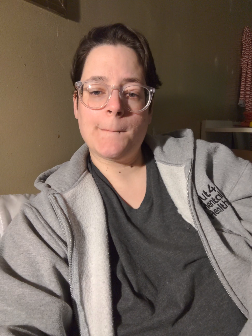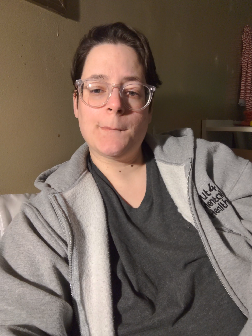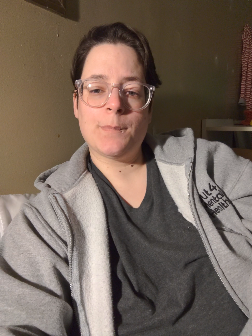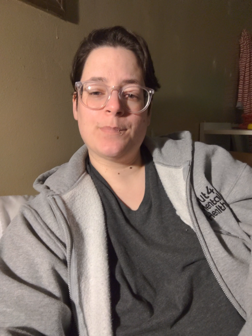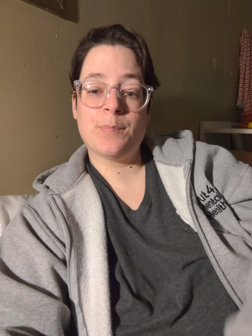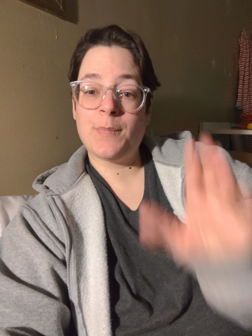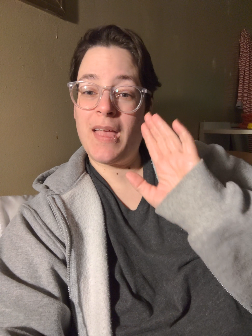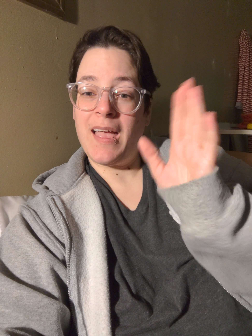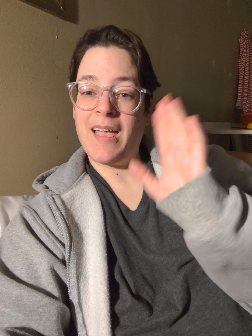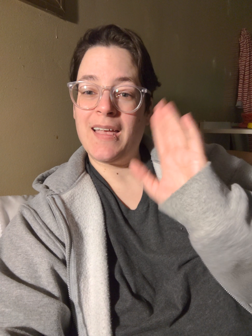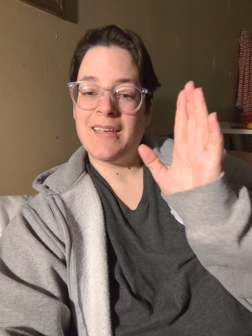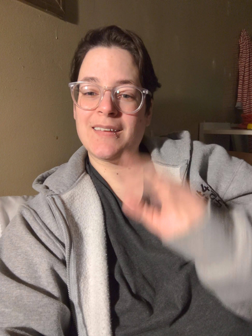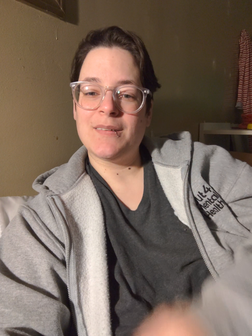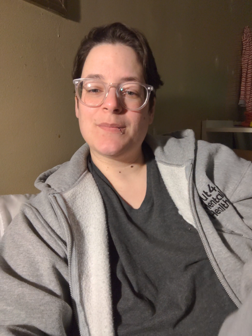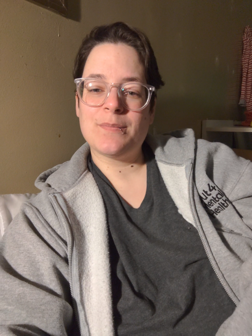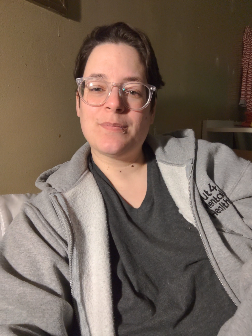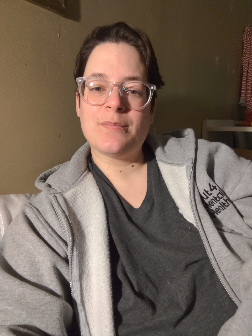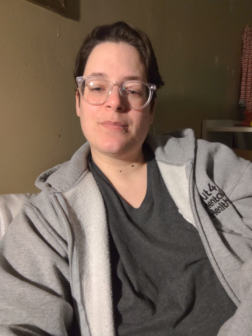bye